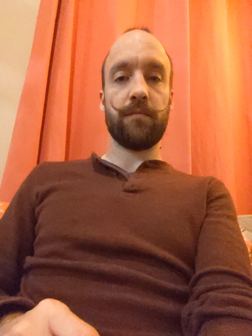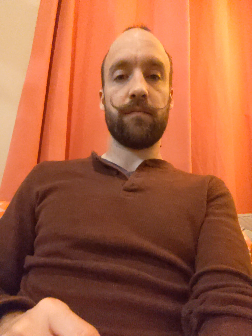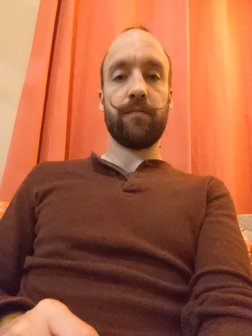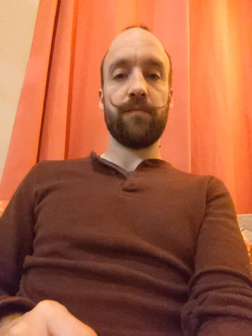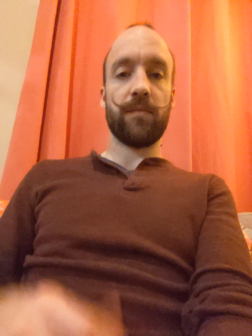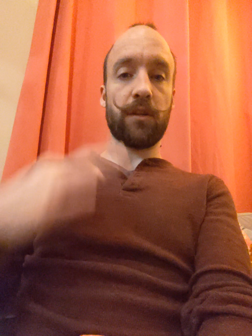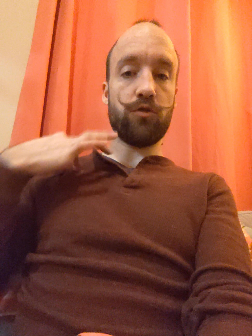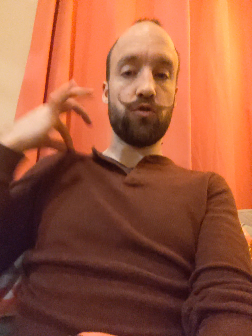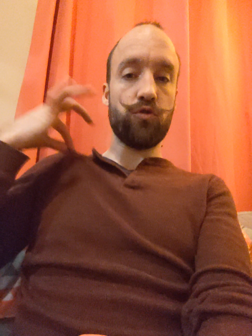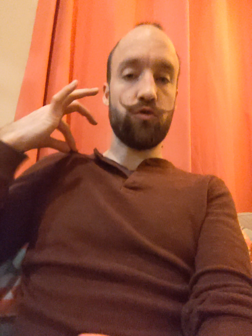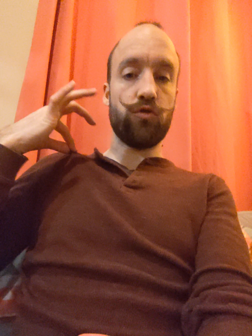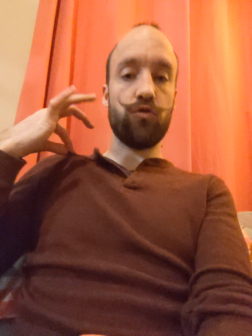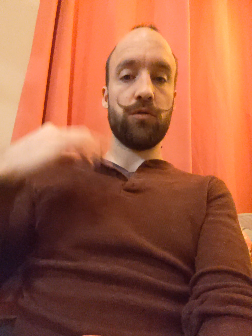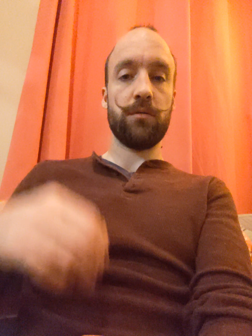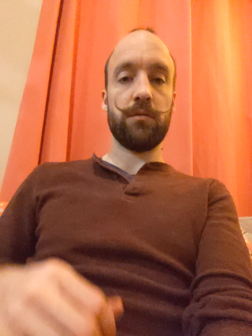shirt